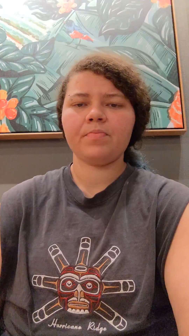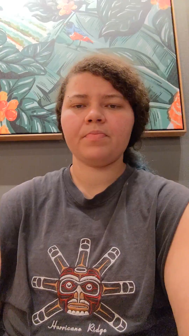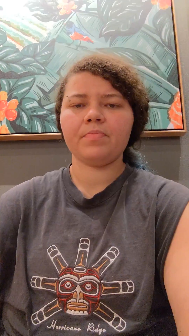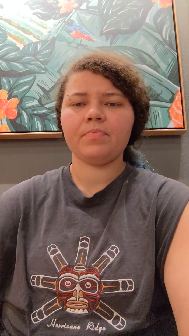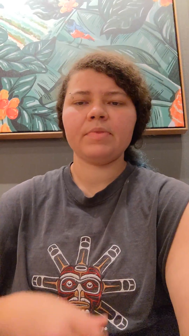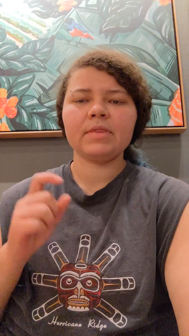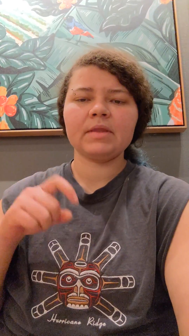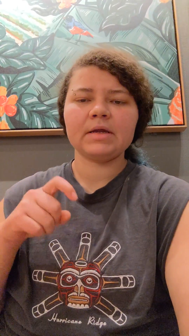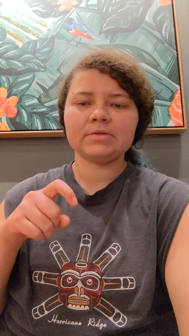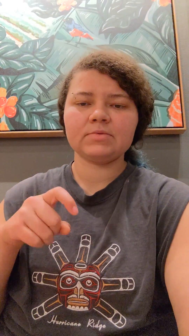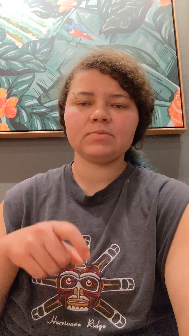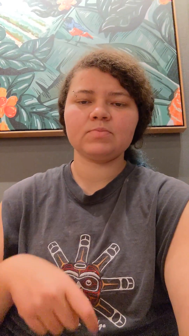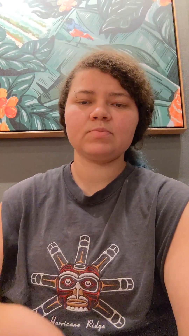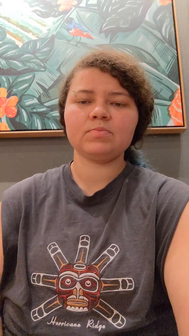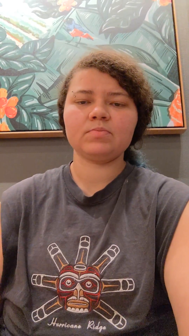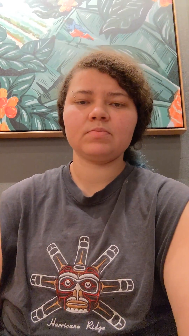need